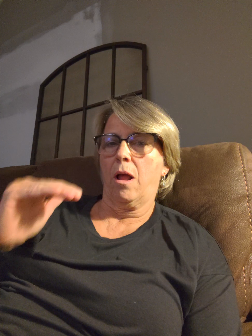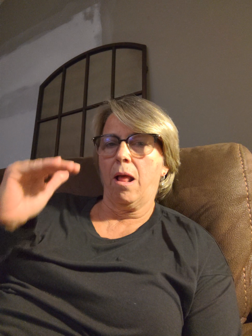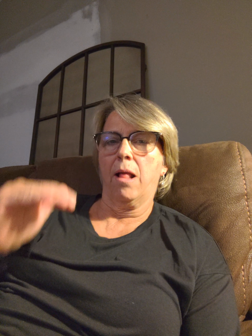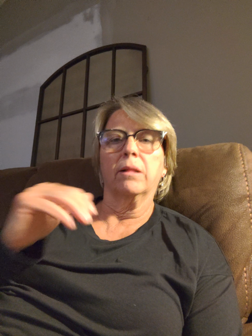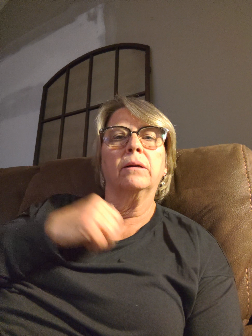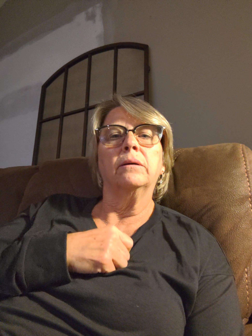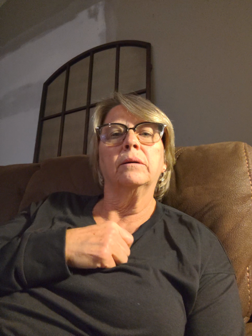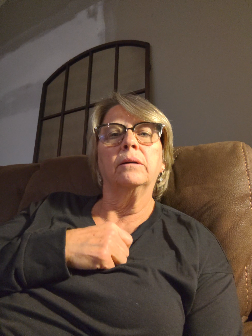child